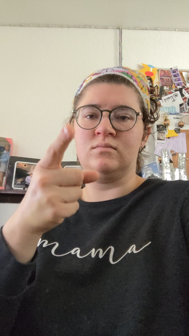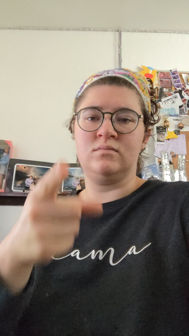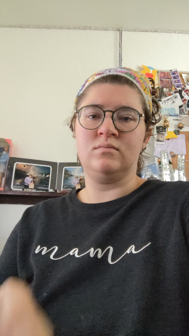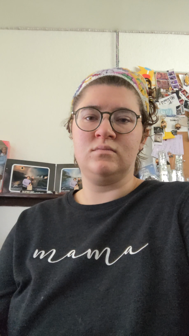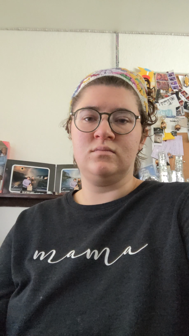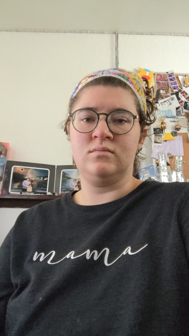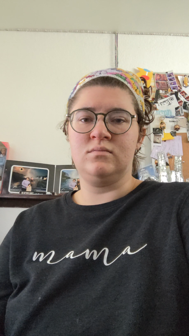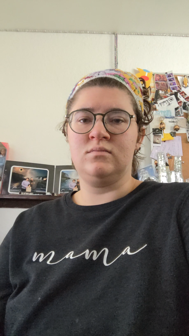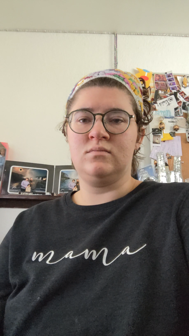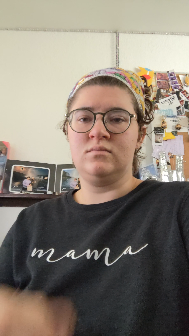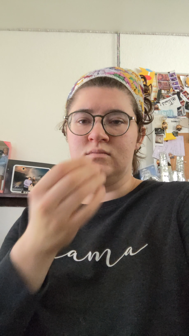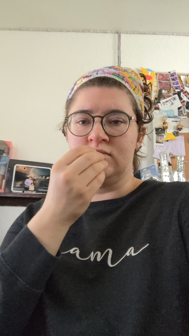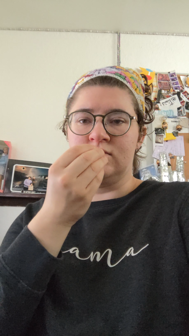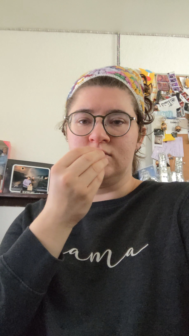eat